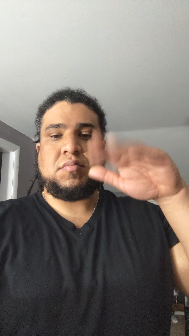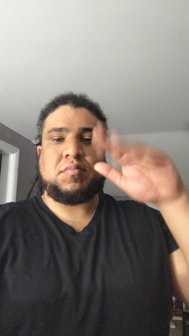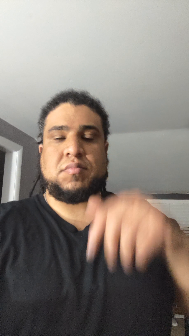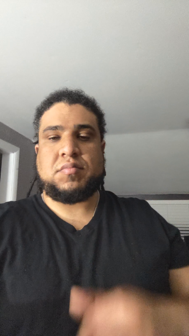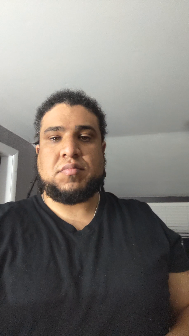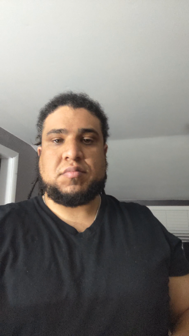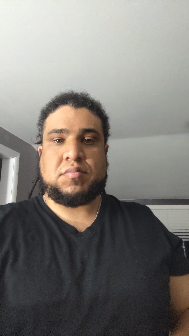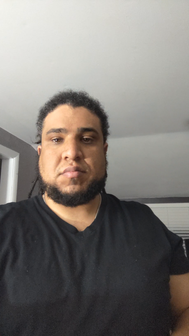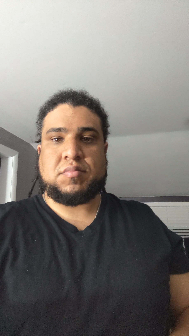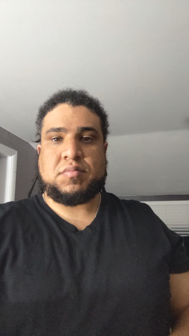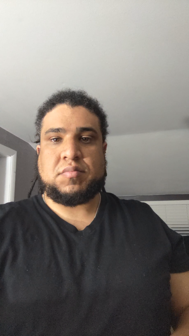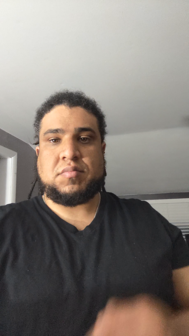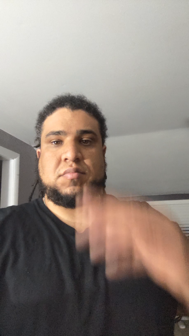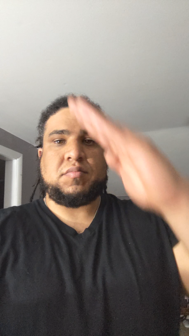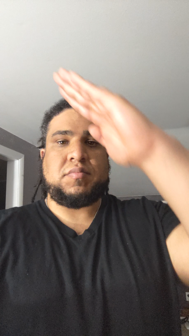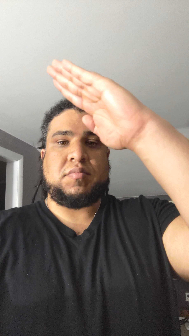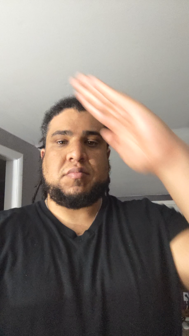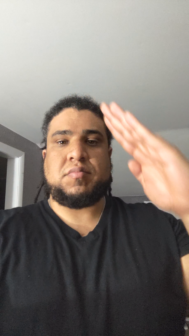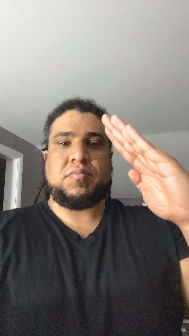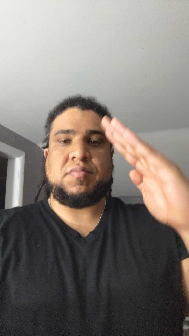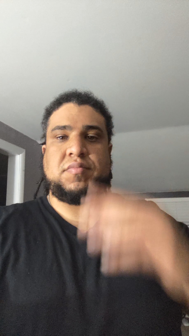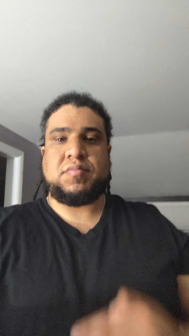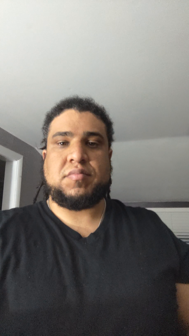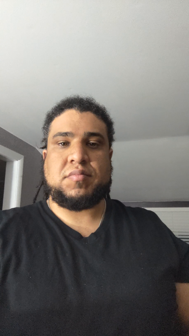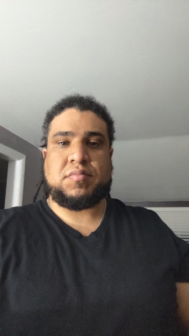roof